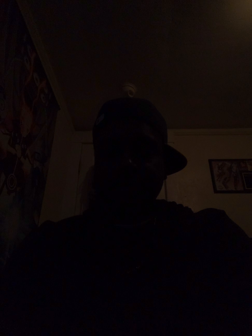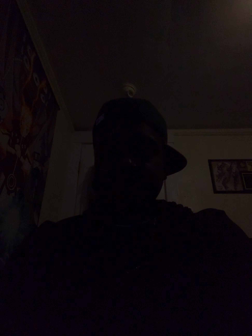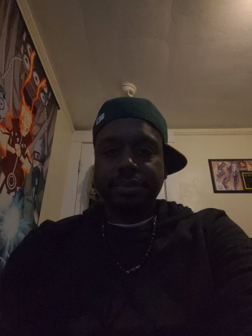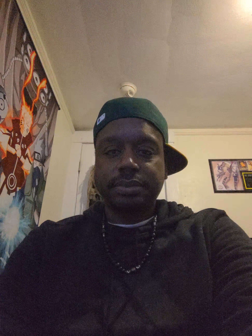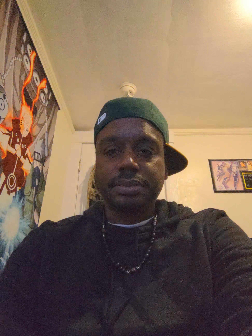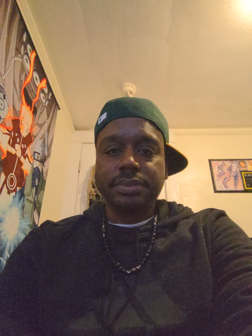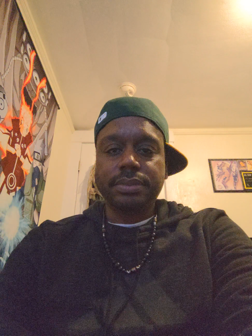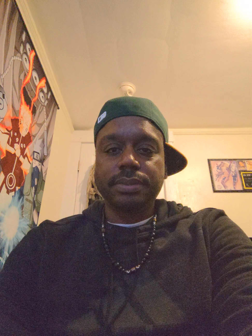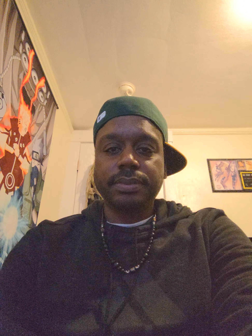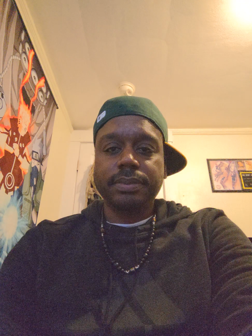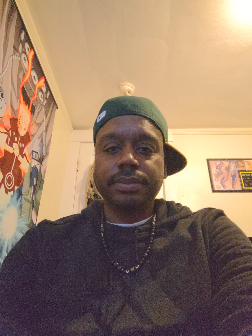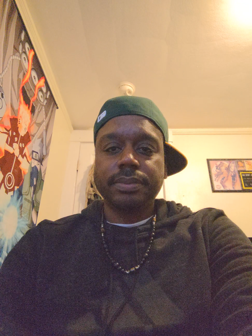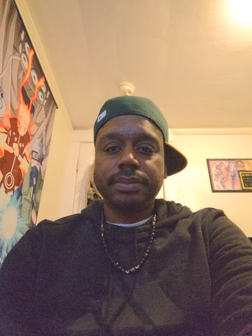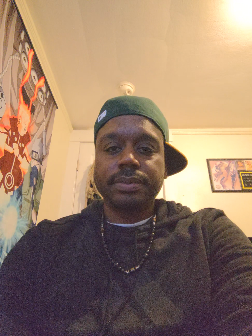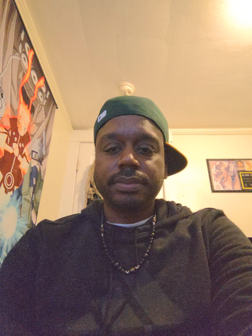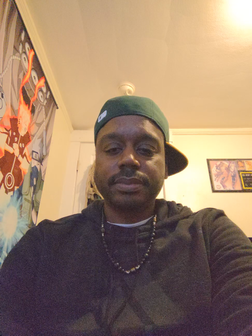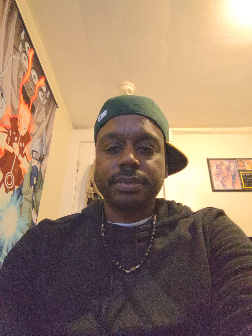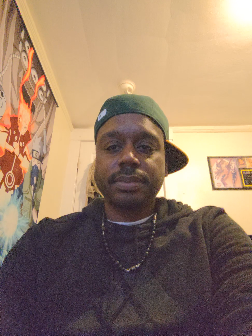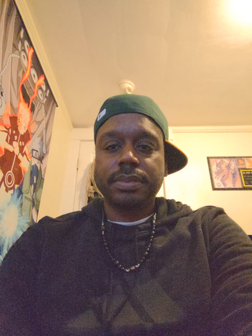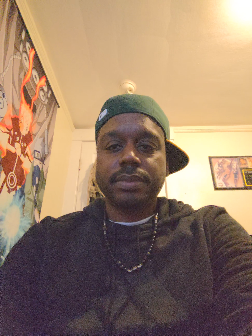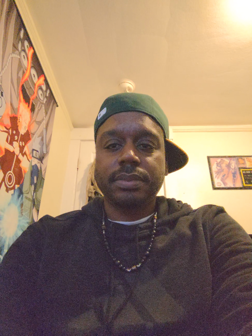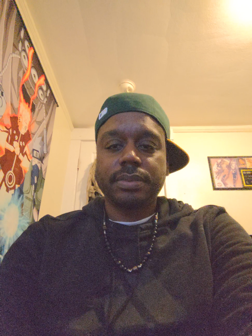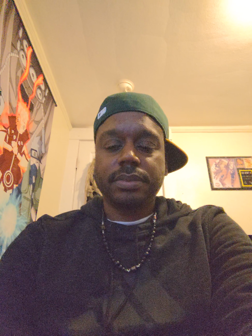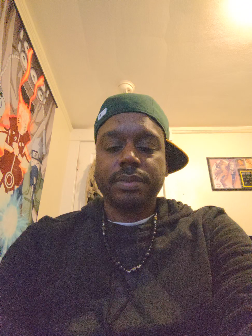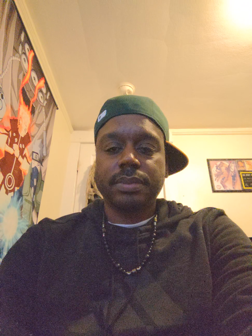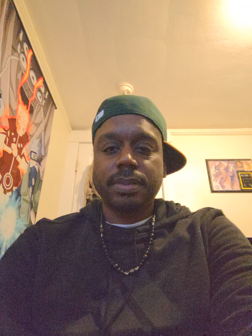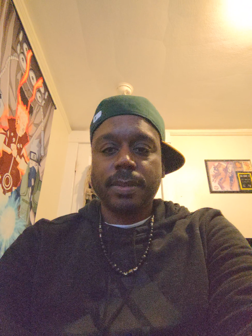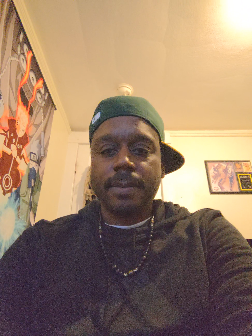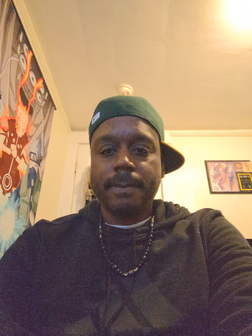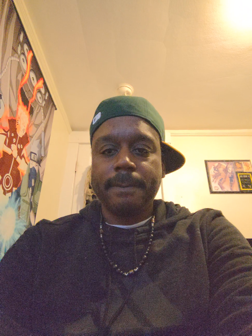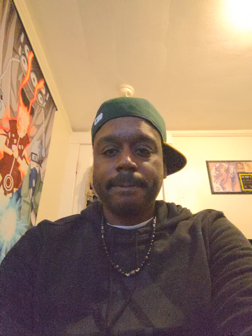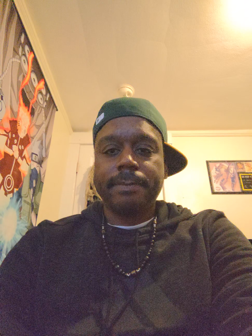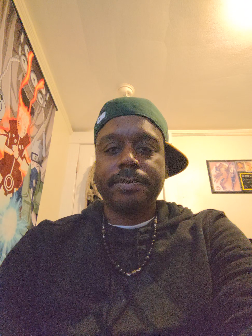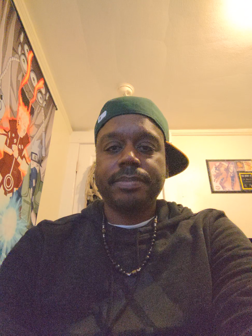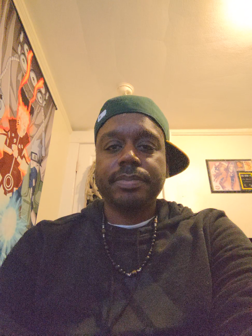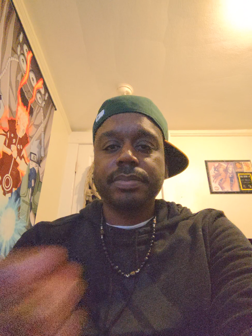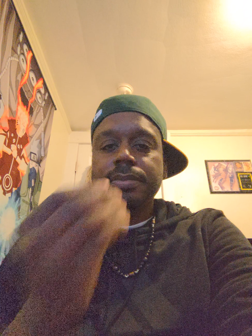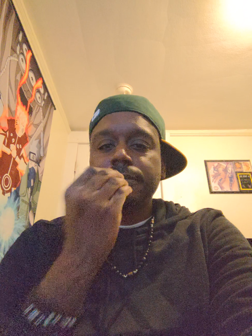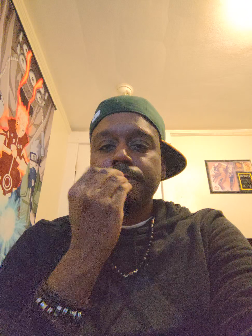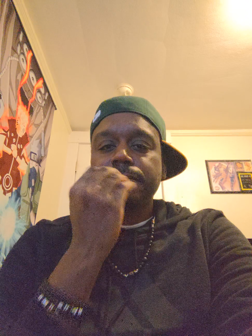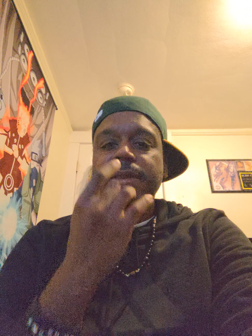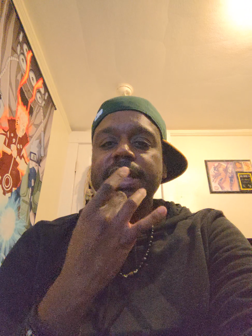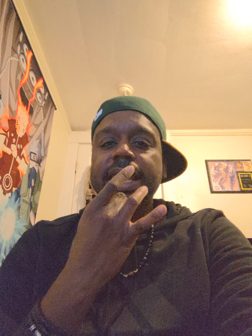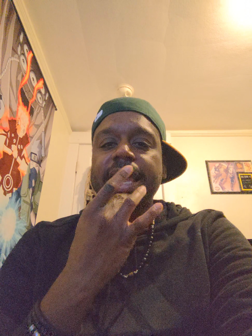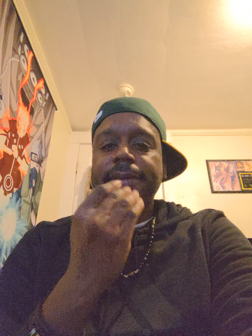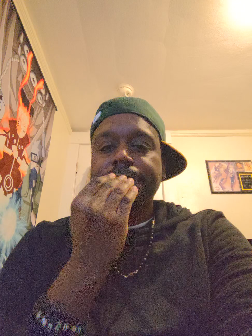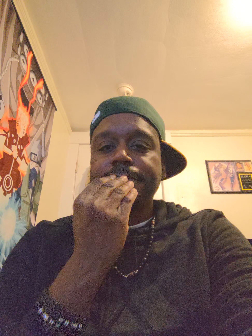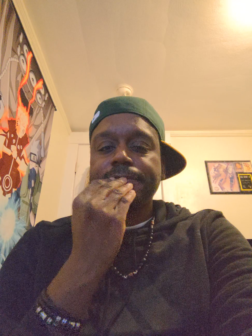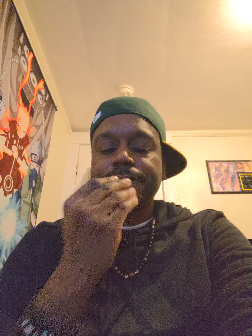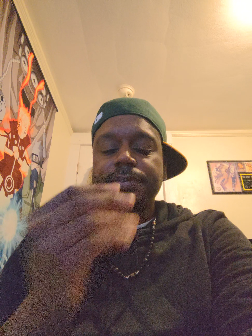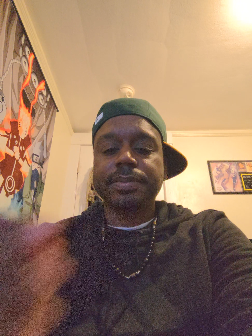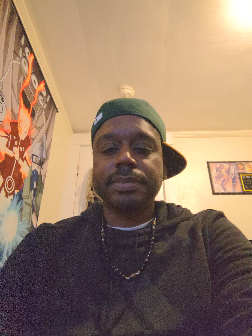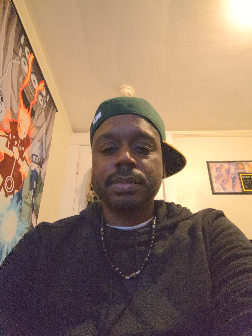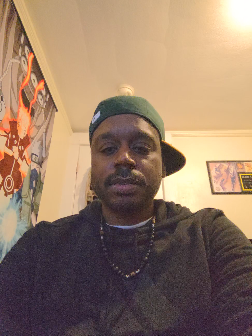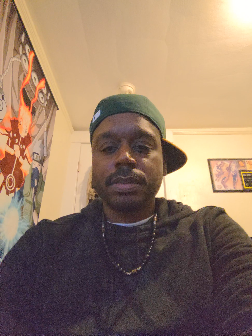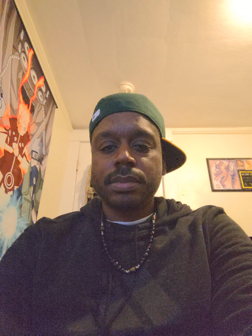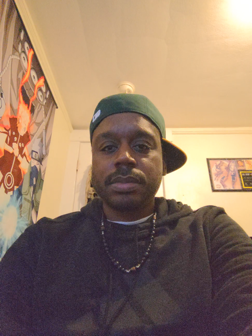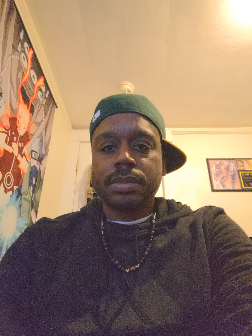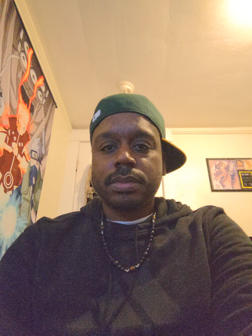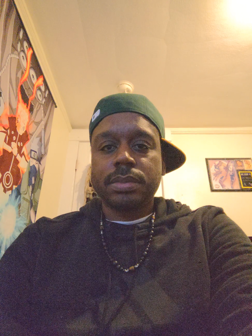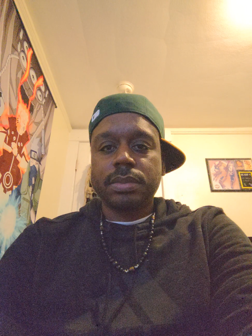snack